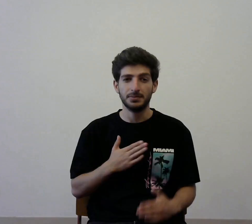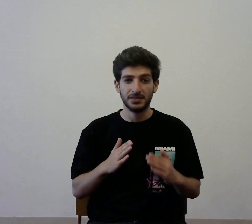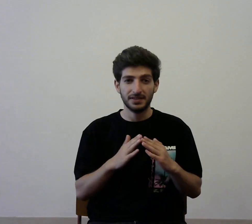ev